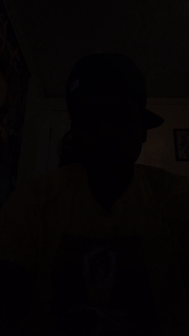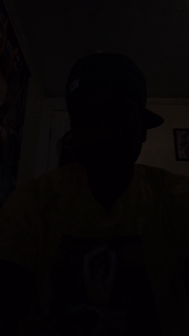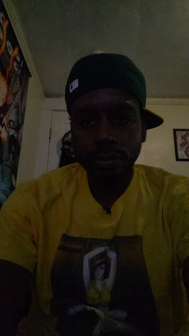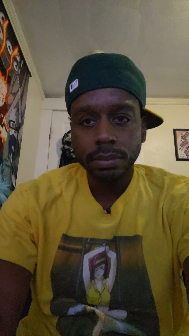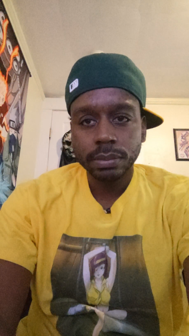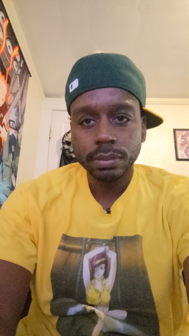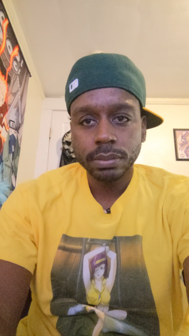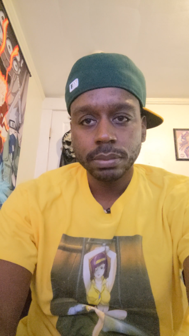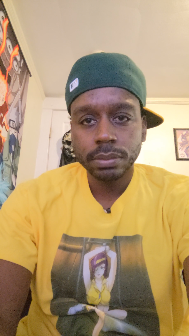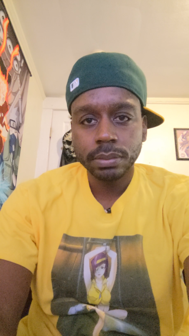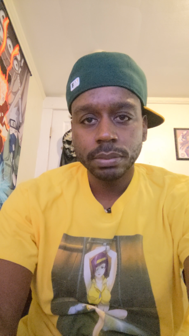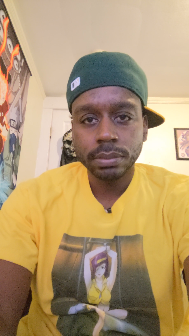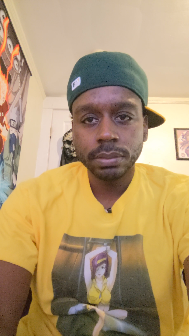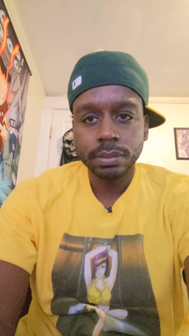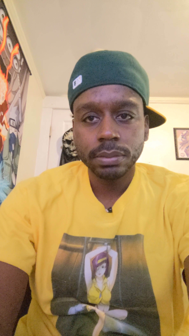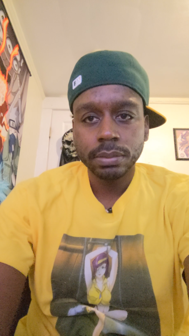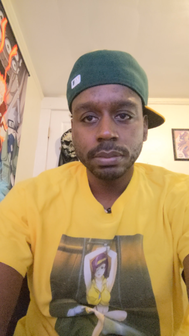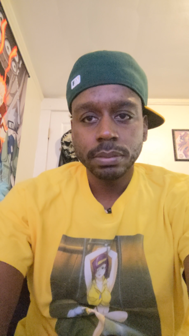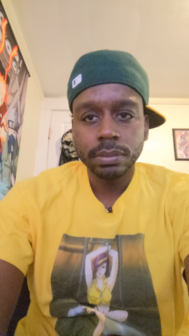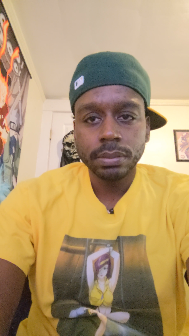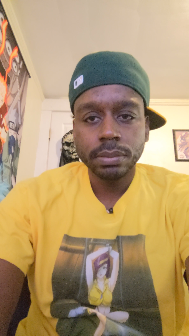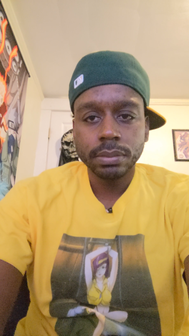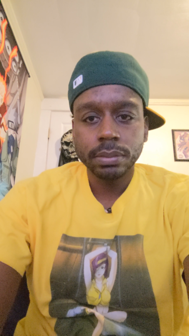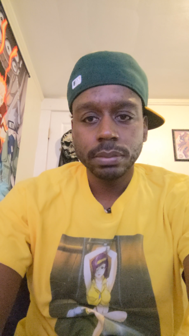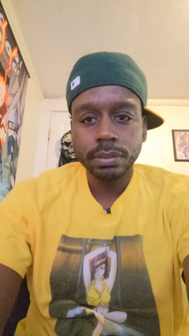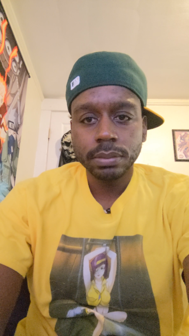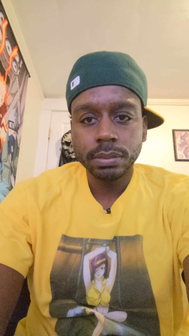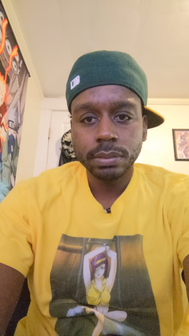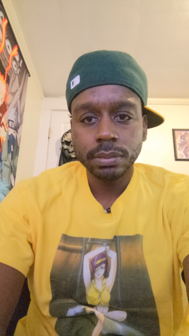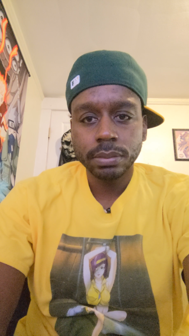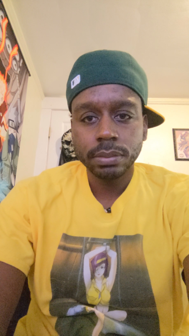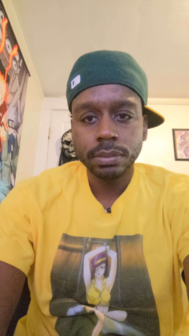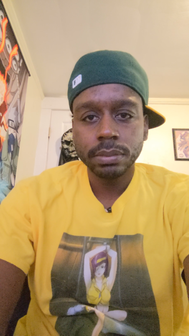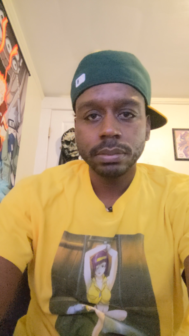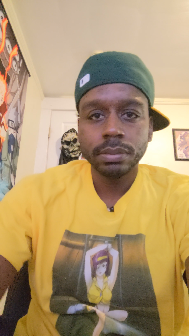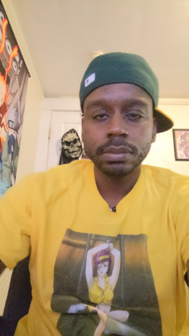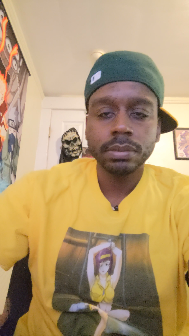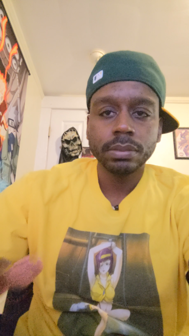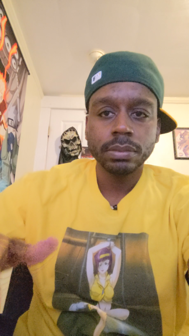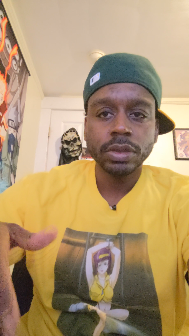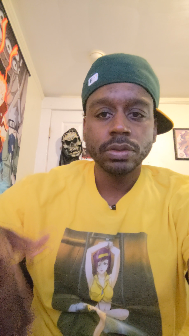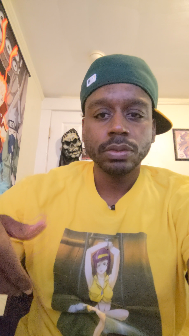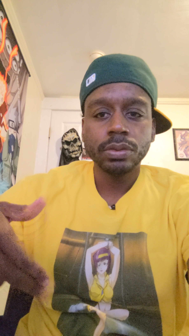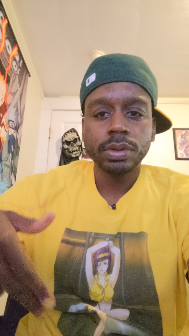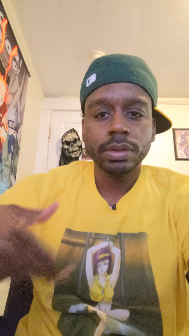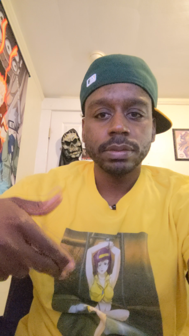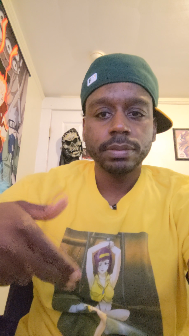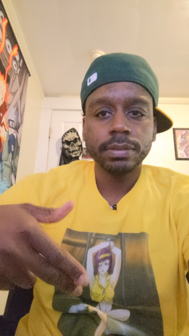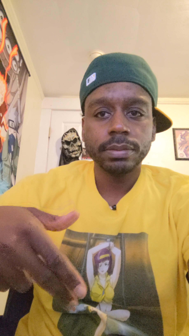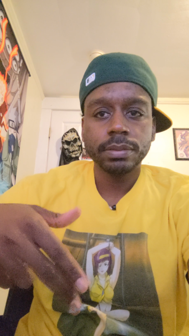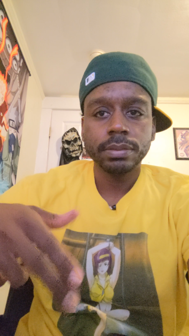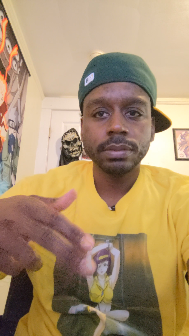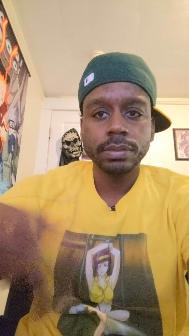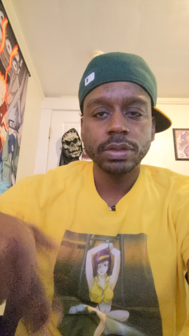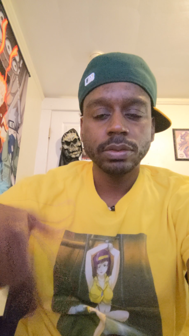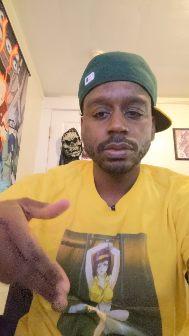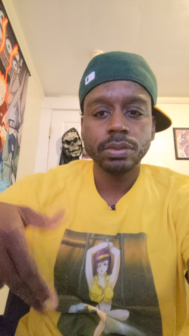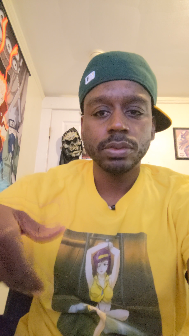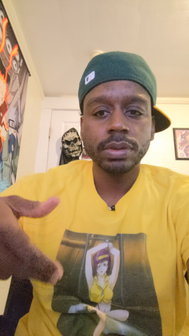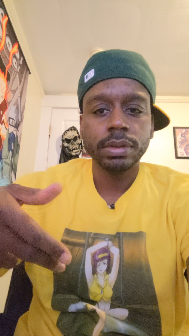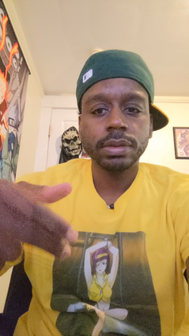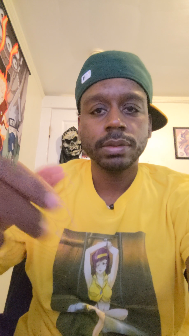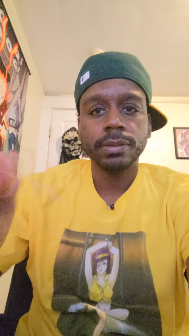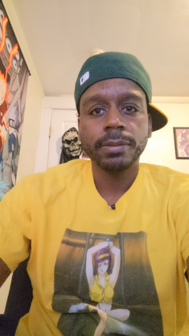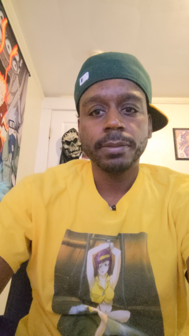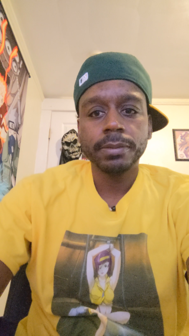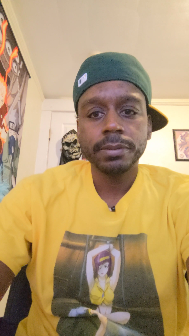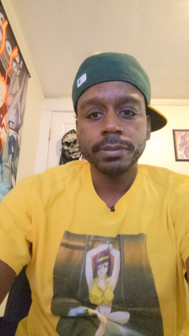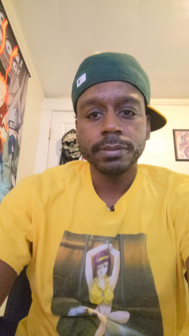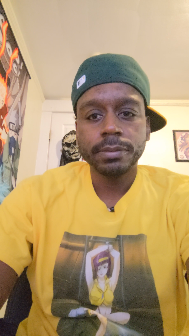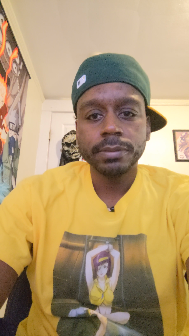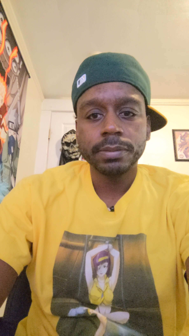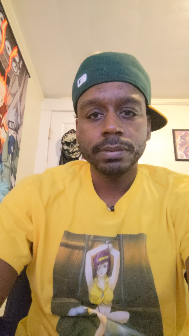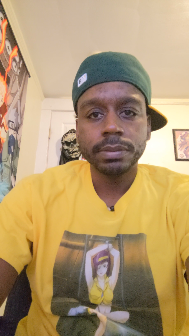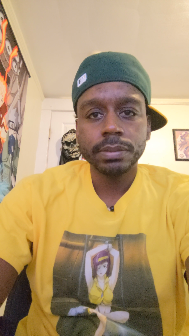shorts